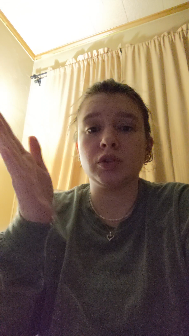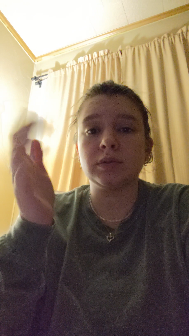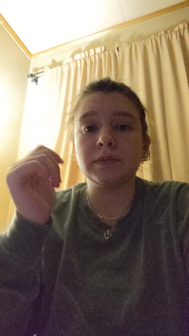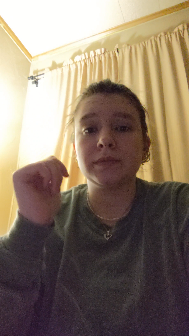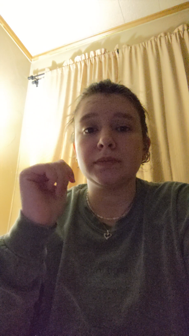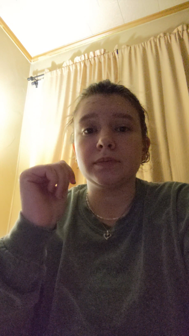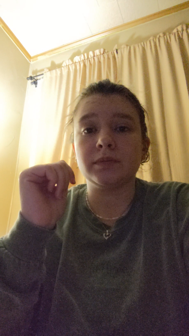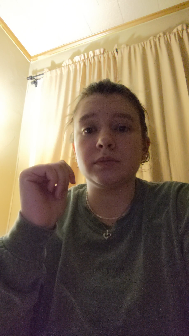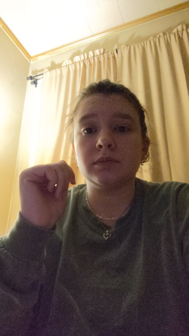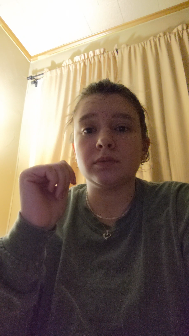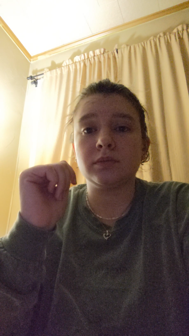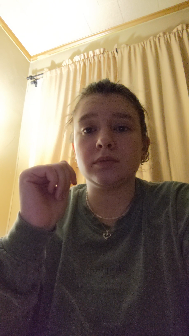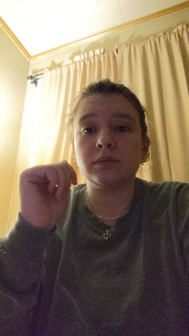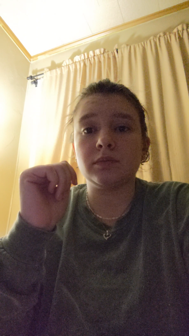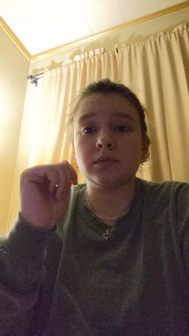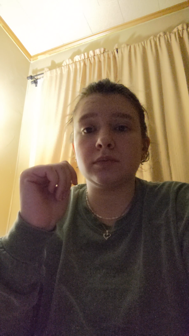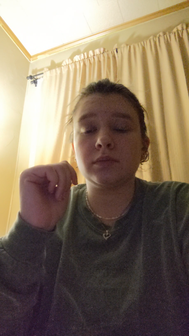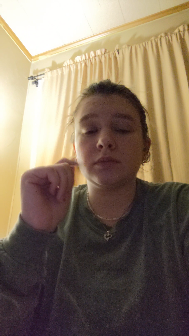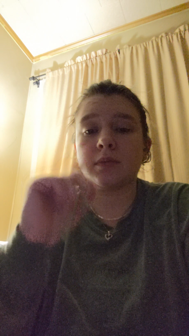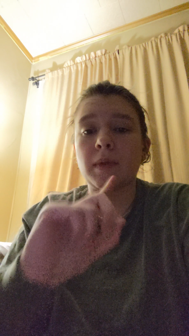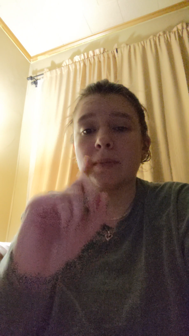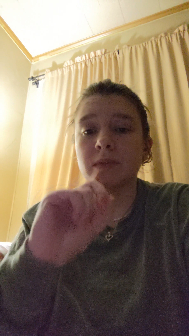popsicle